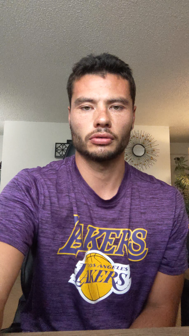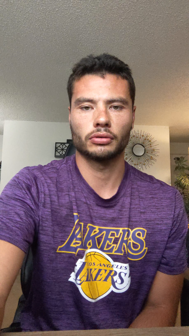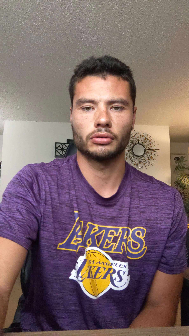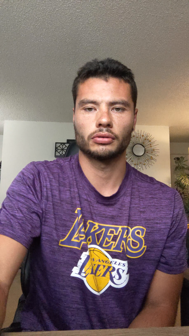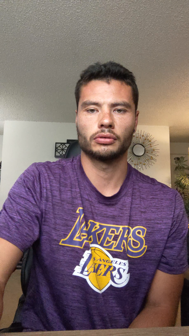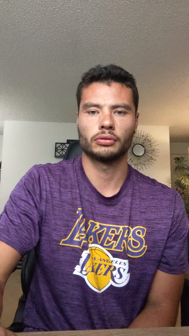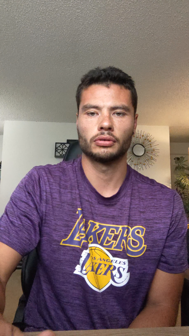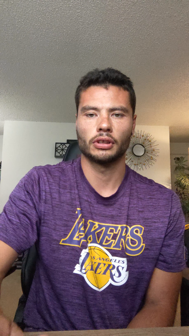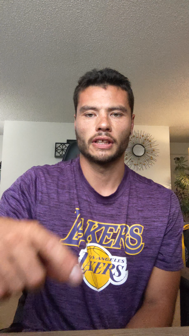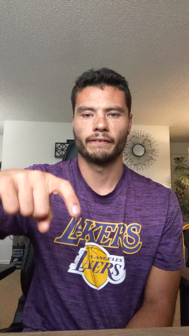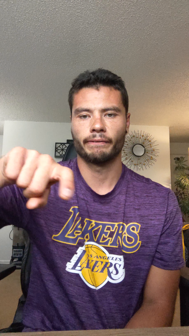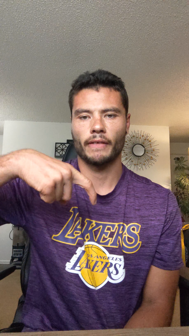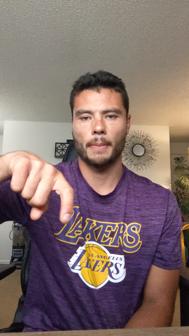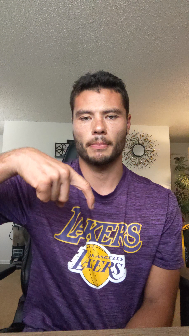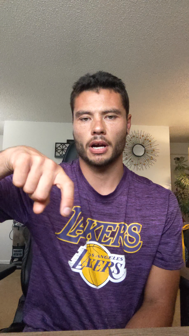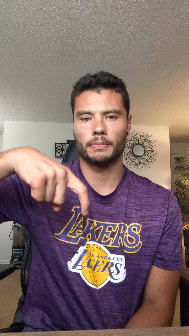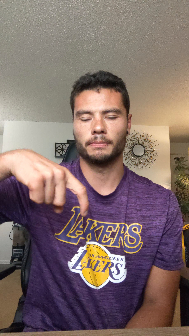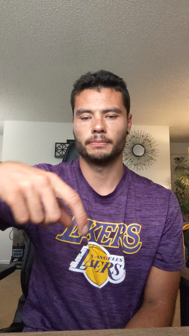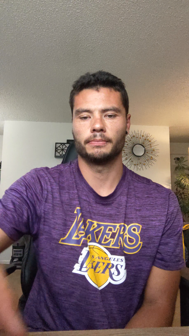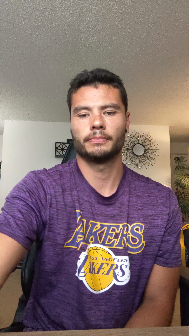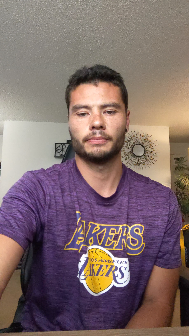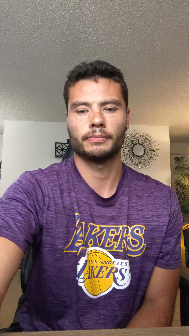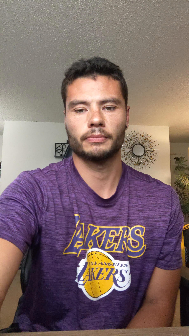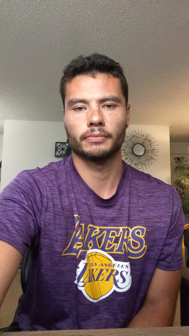flip-flop